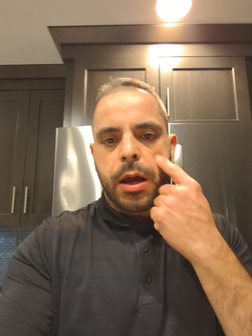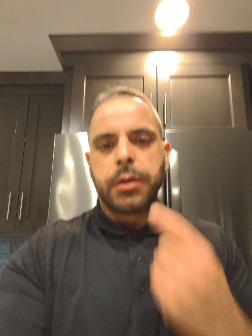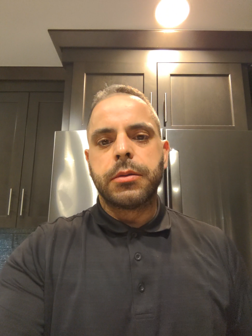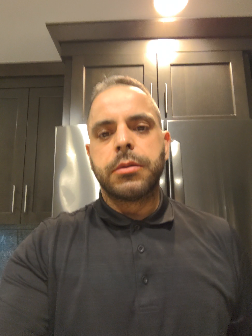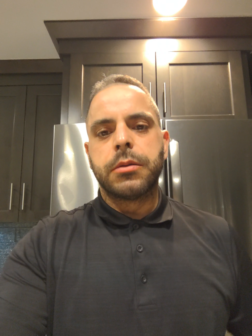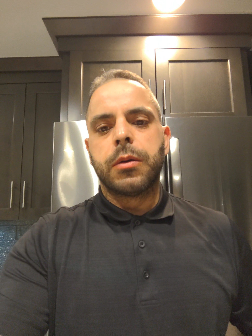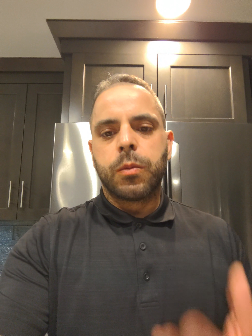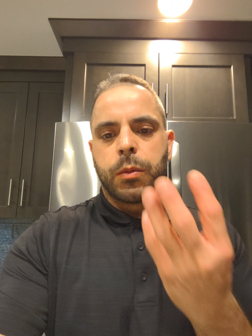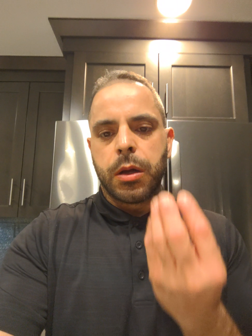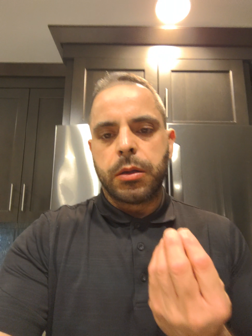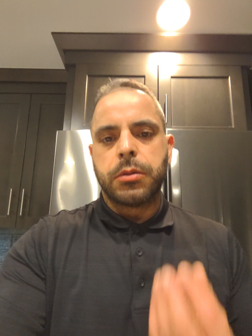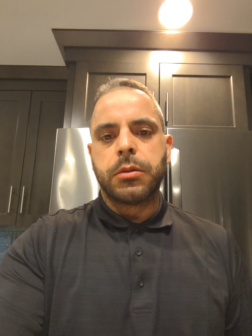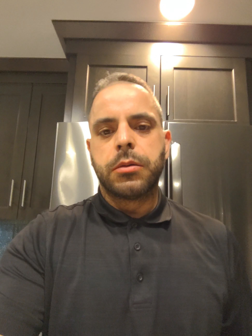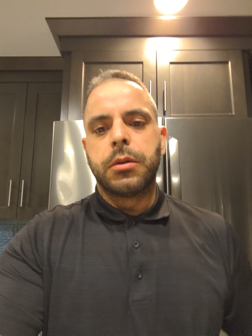wet